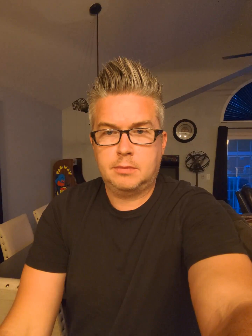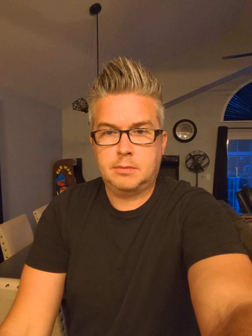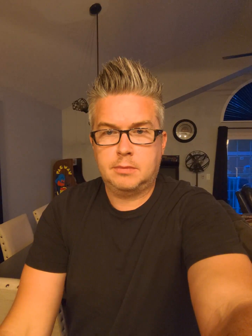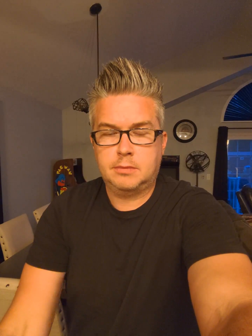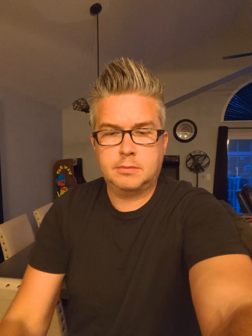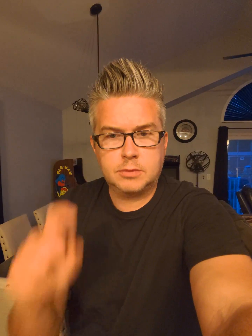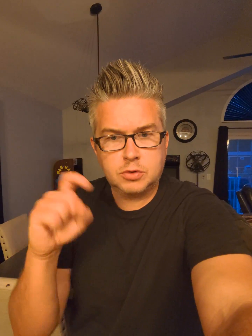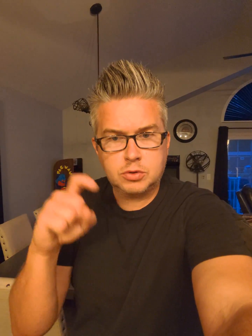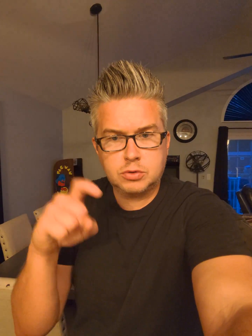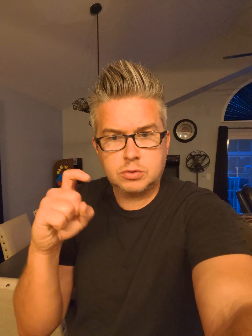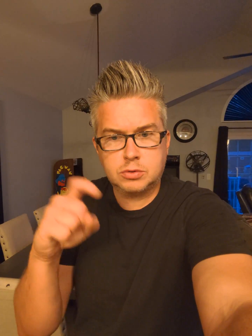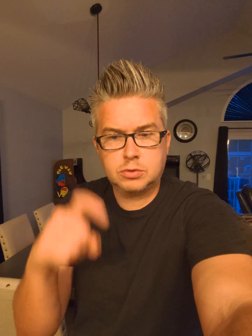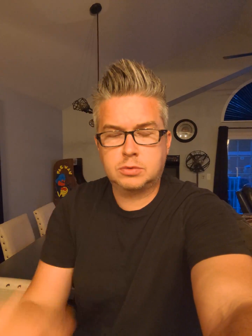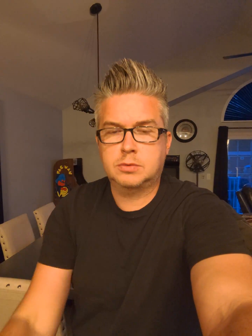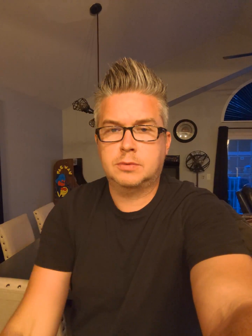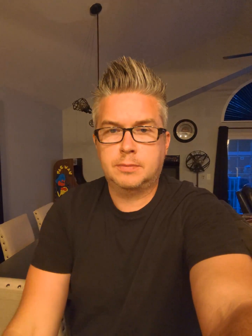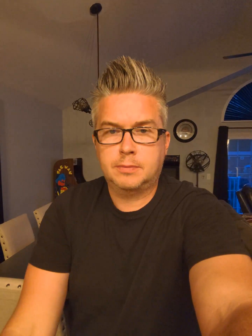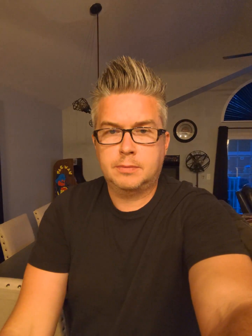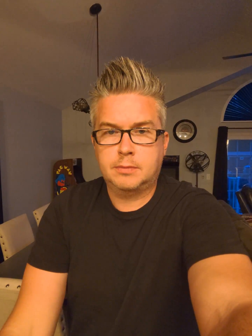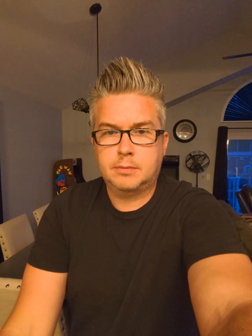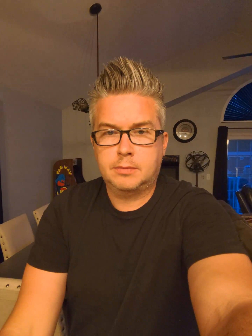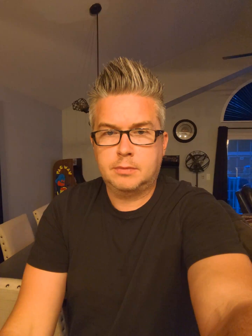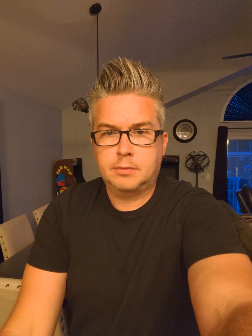should